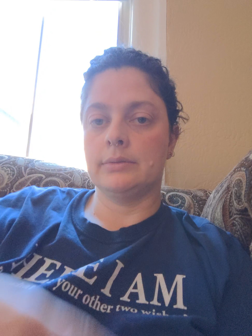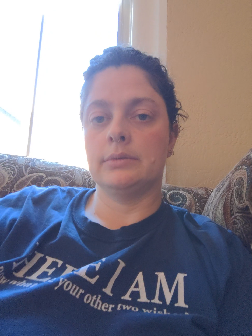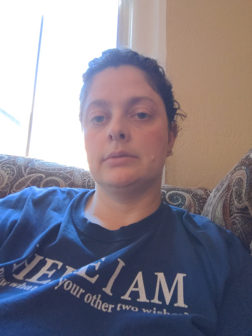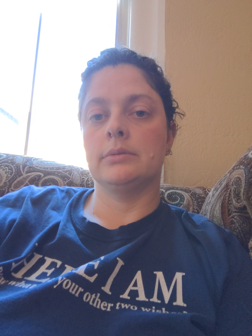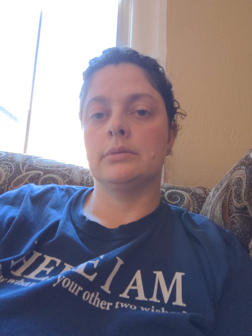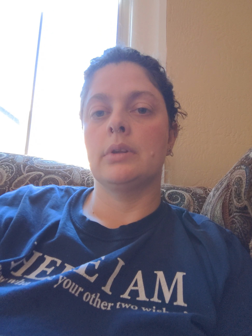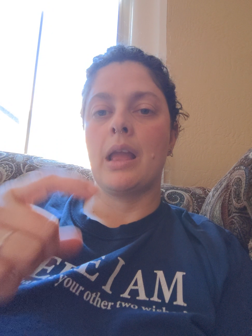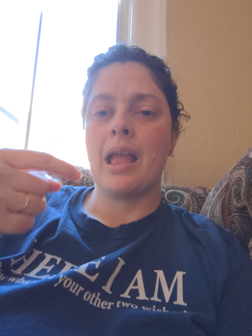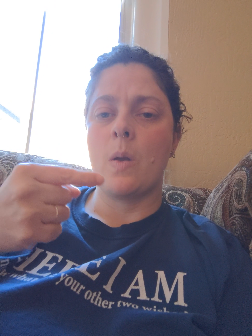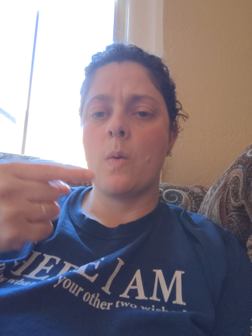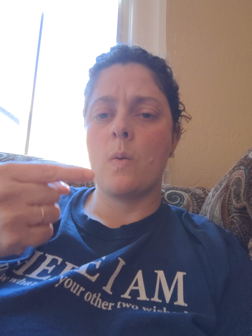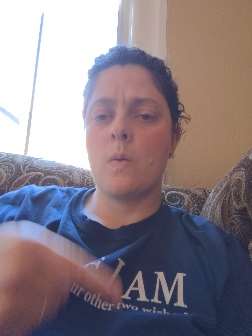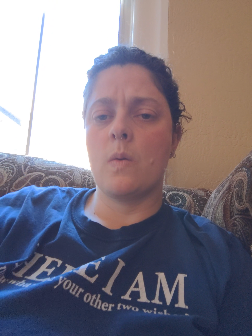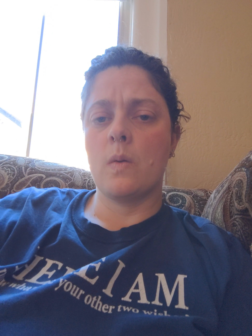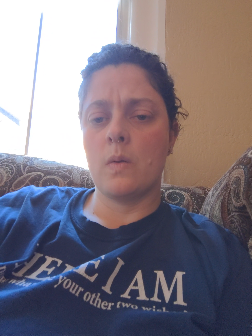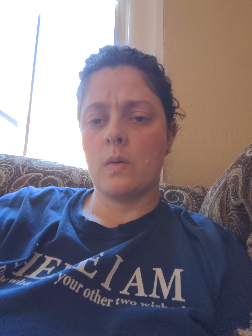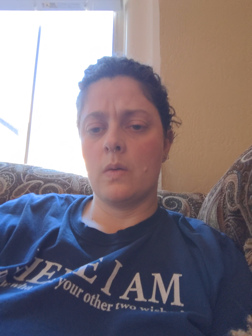owie